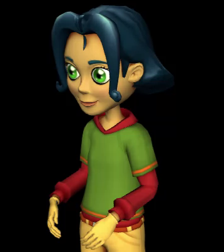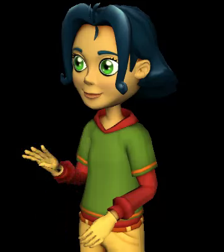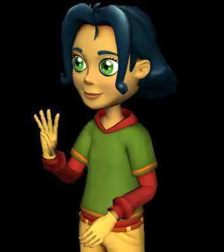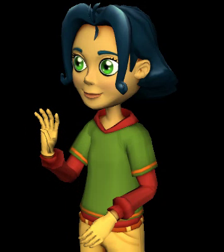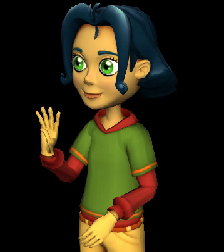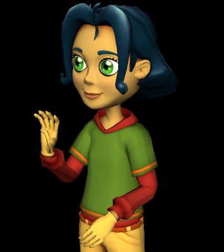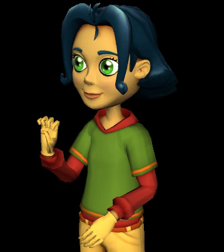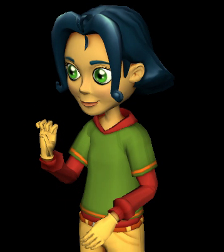40